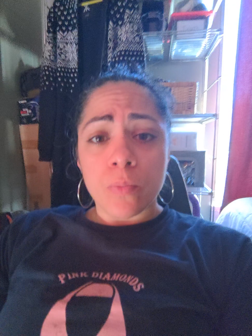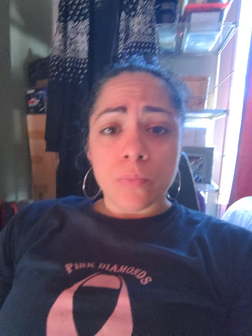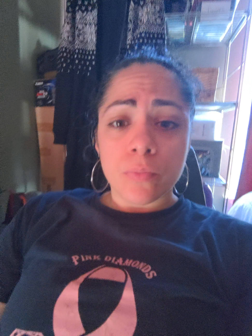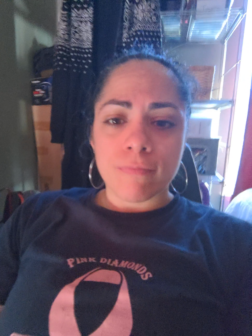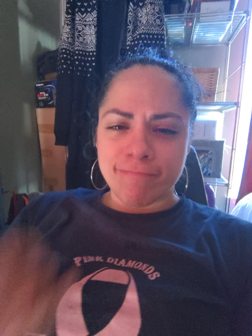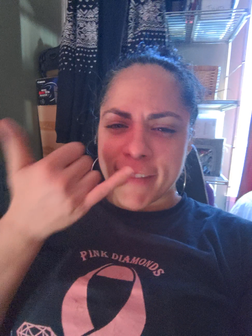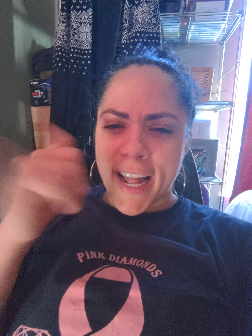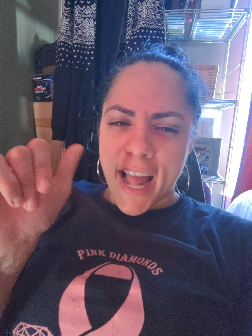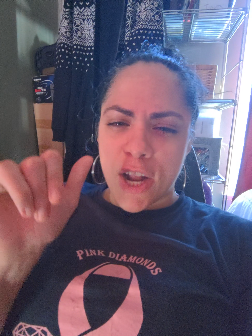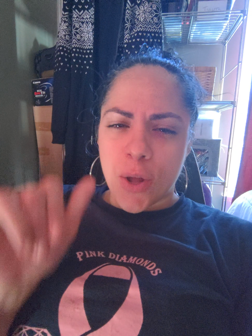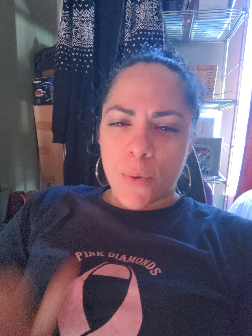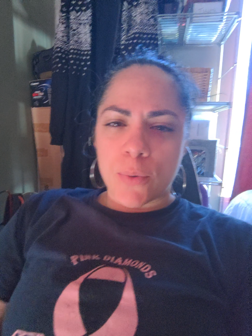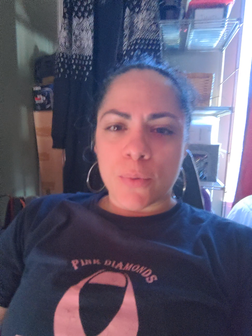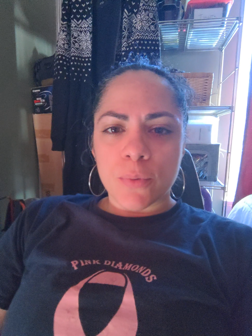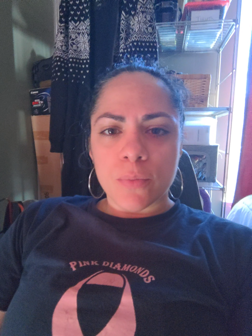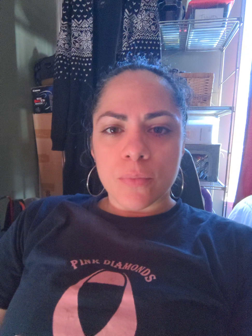yellow